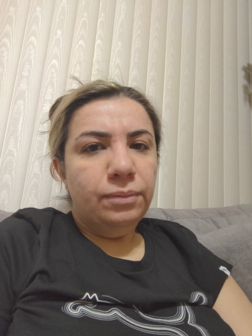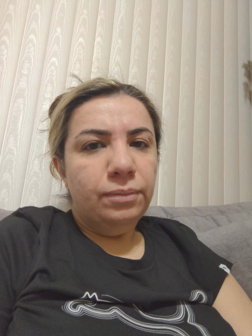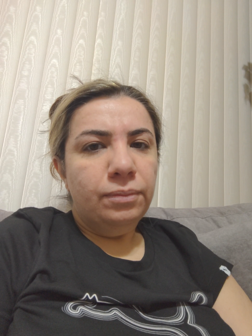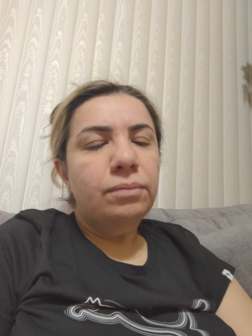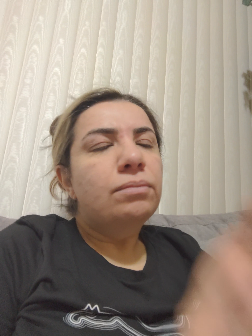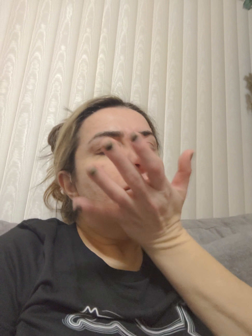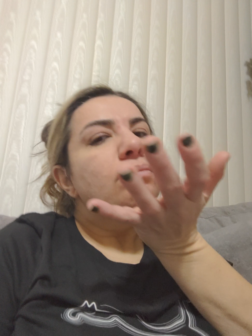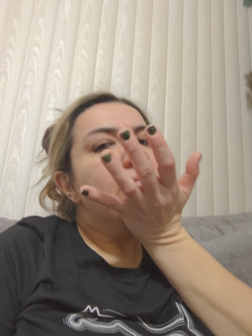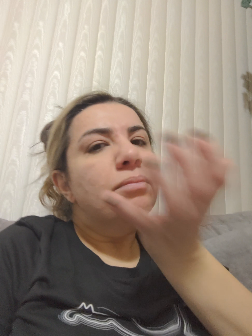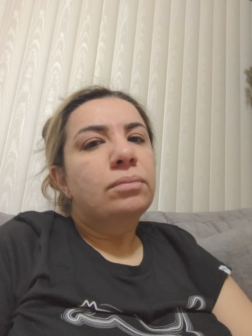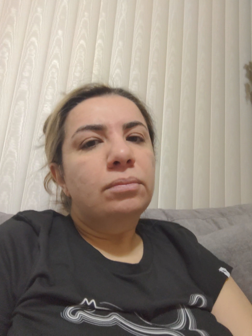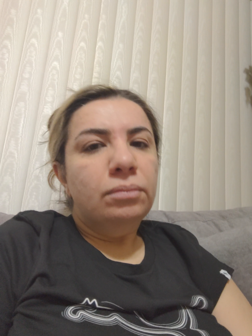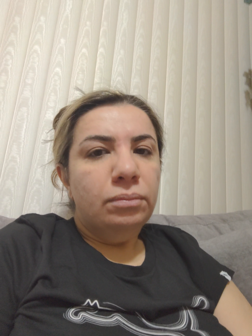grass